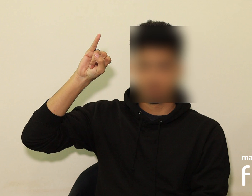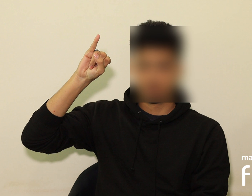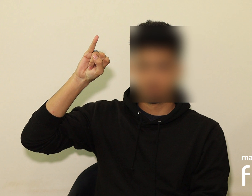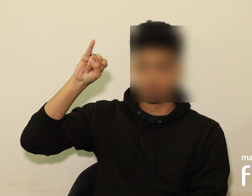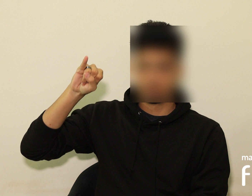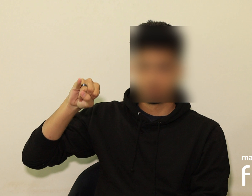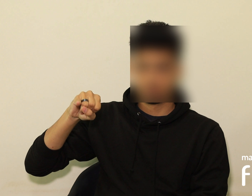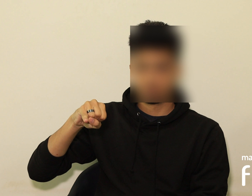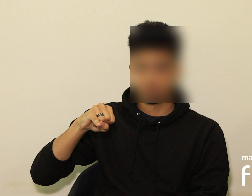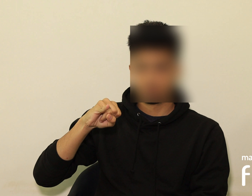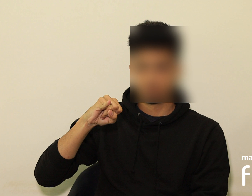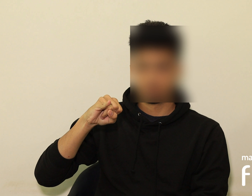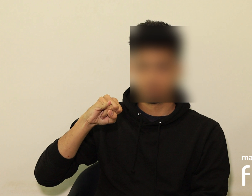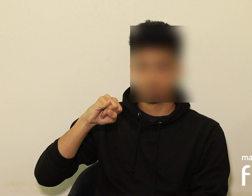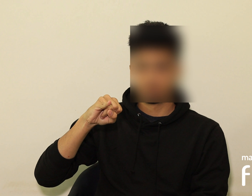ج